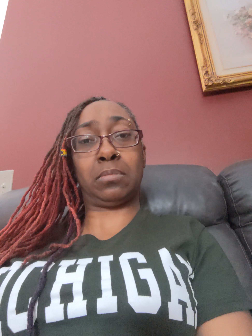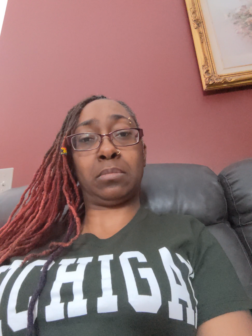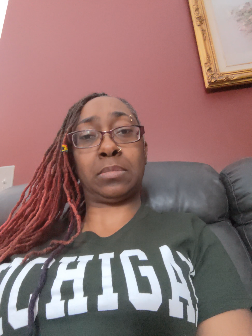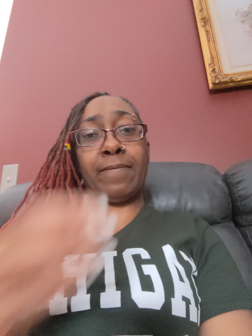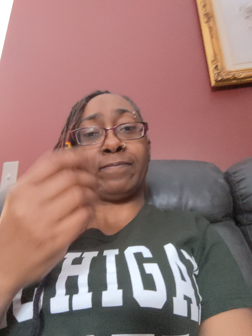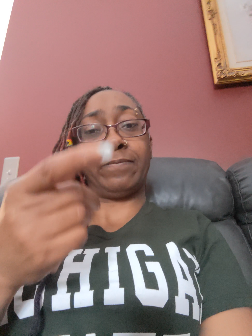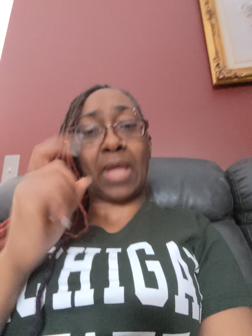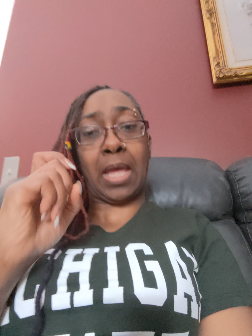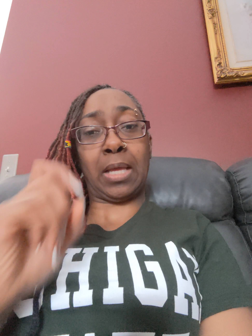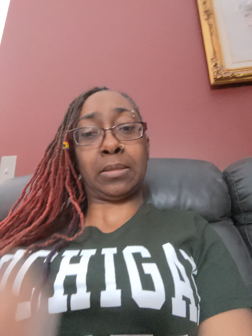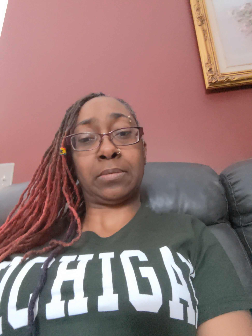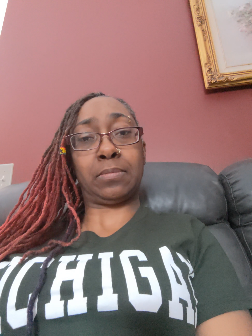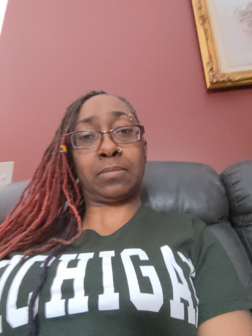fast